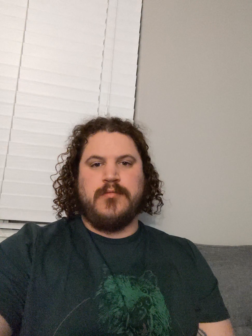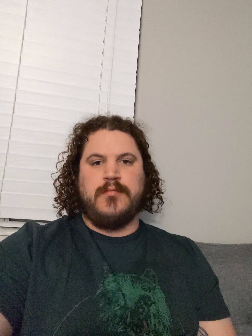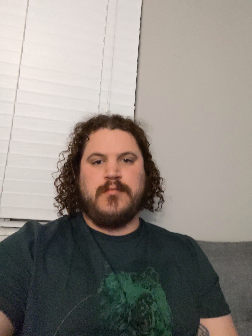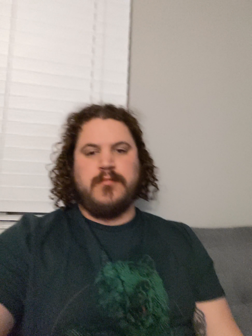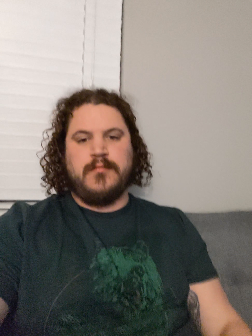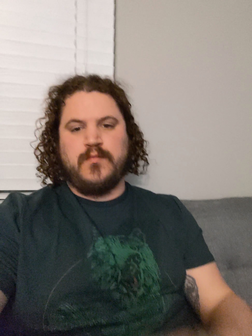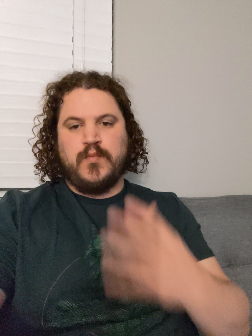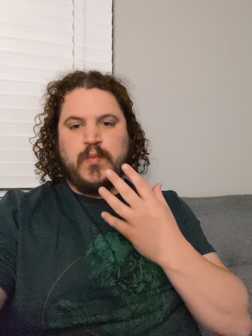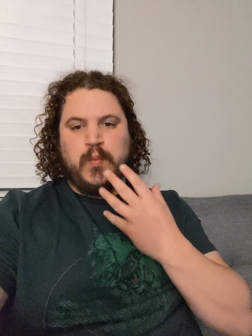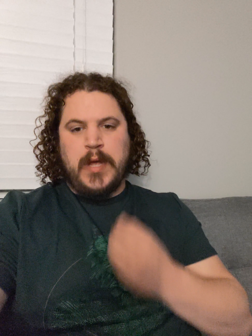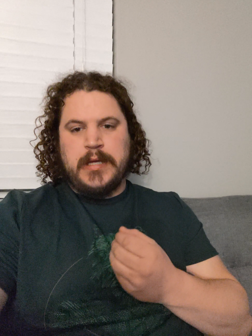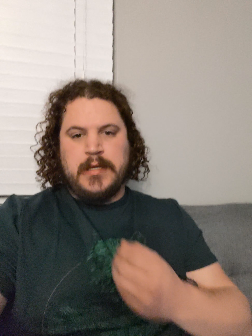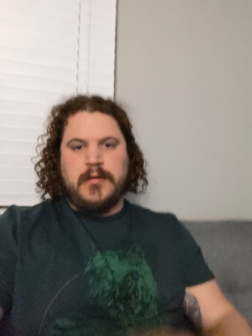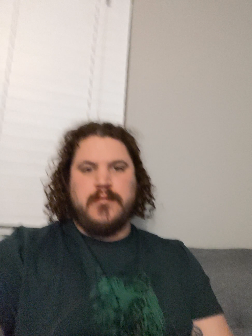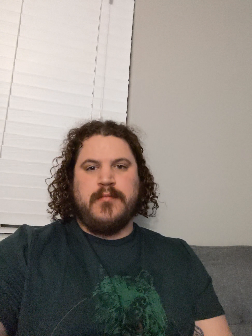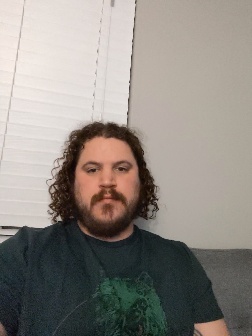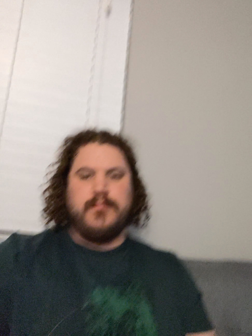wet